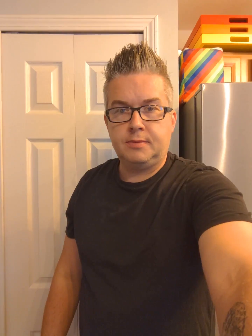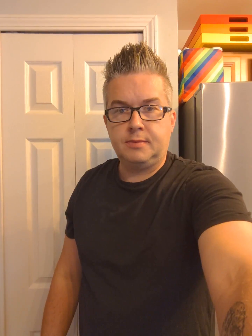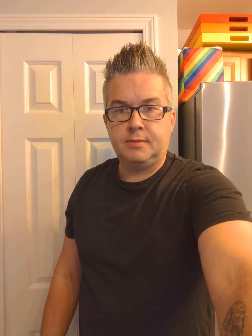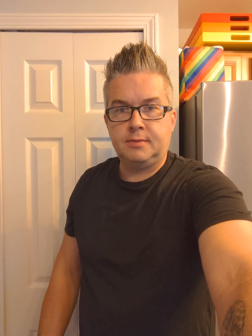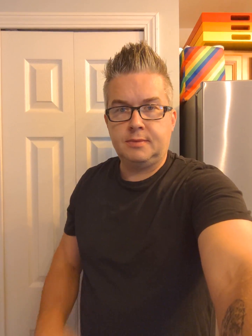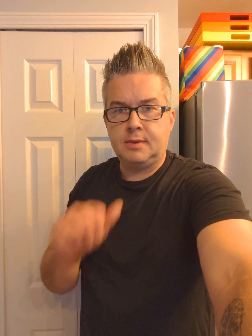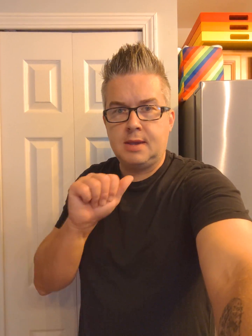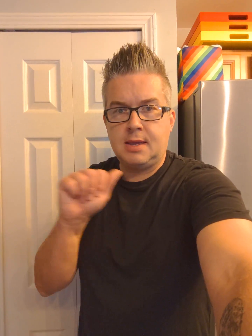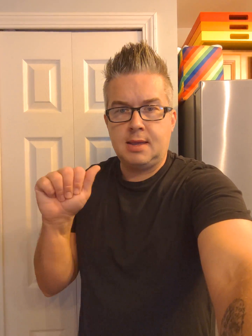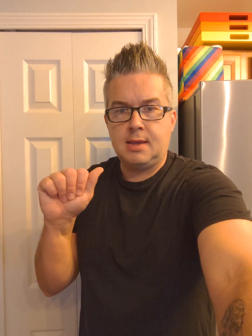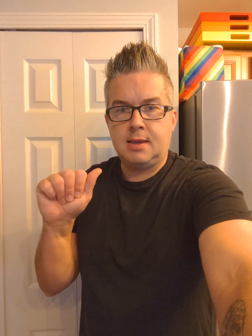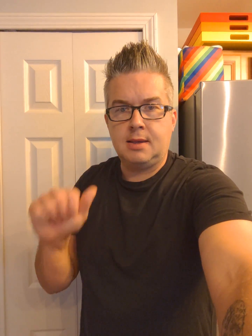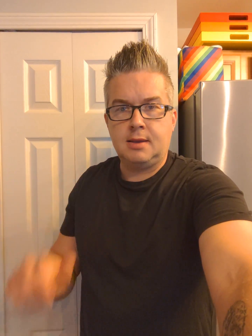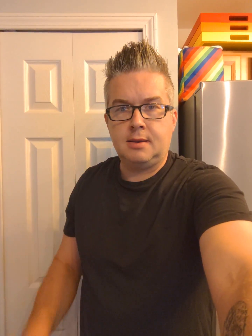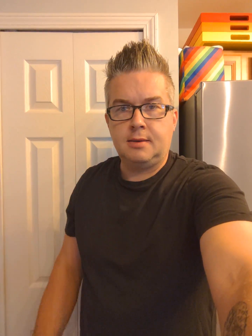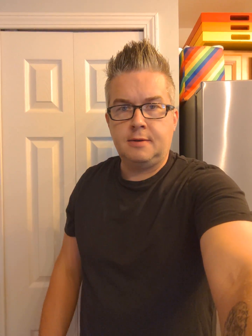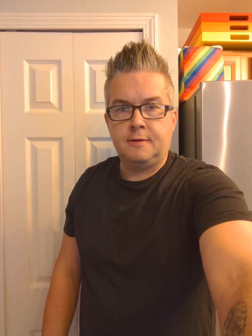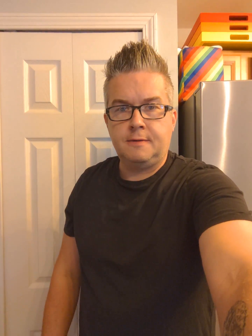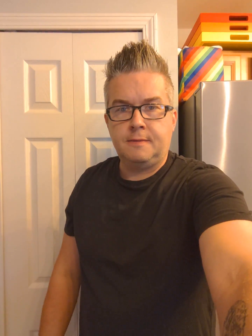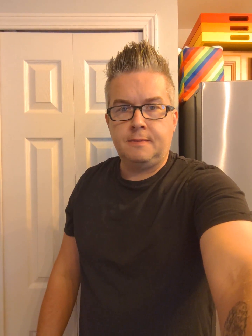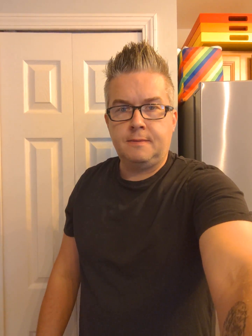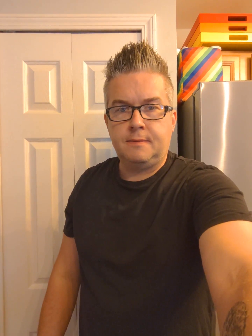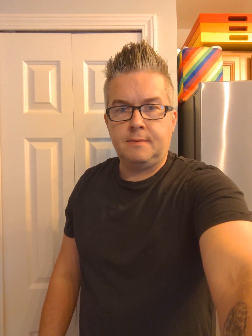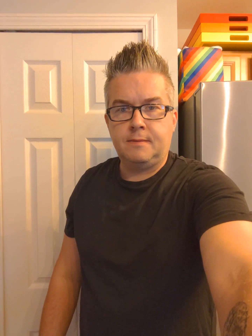a